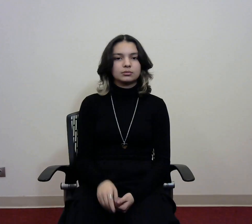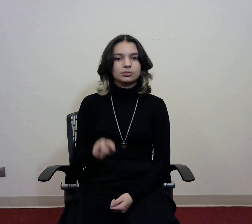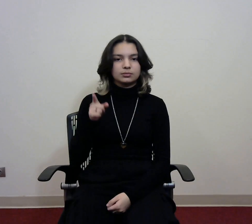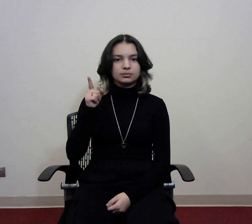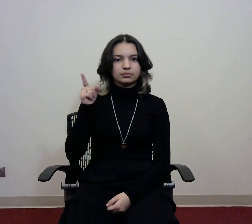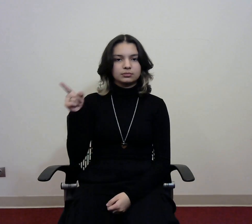O